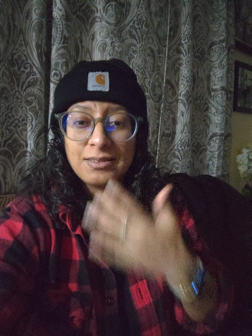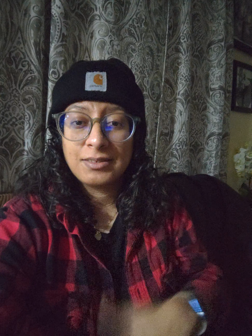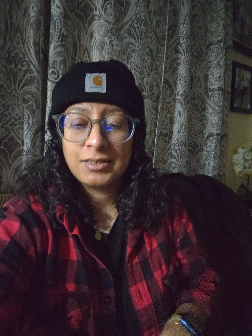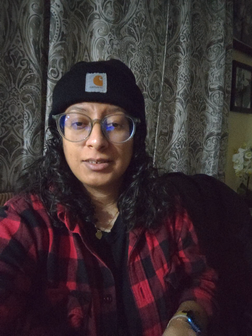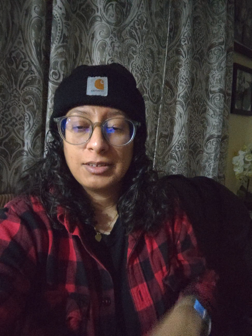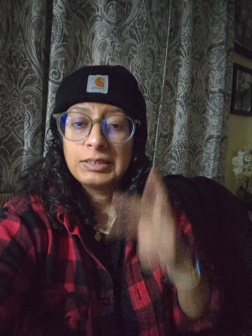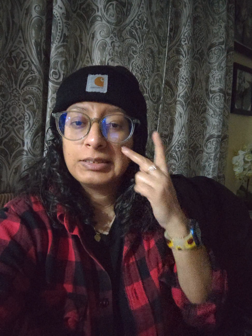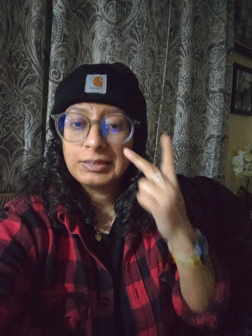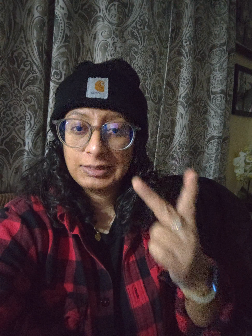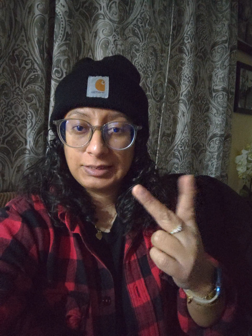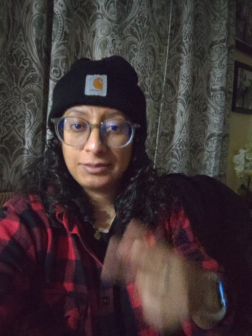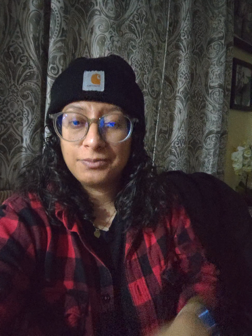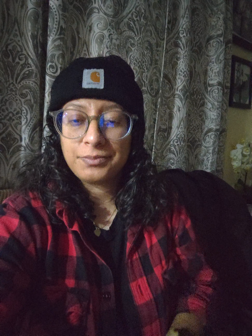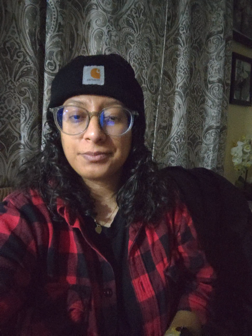see